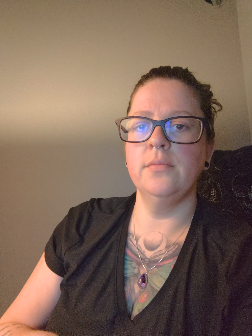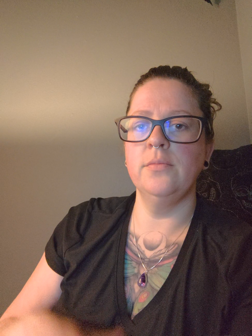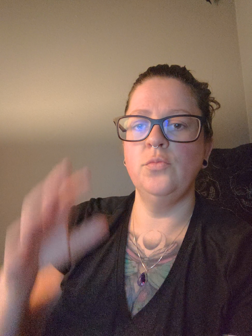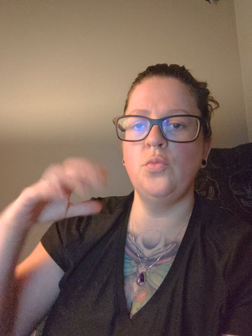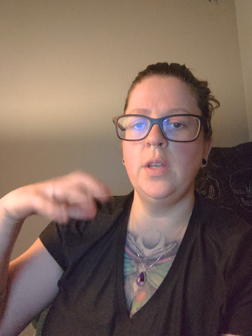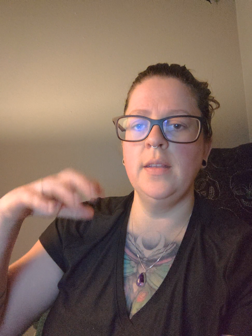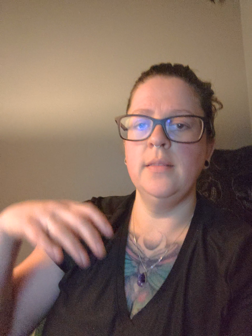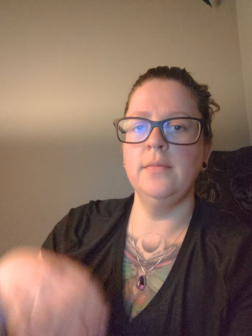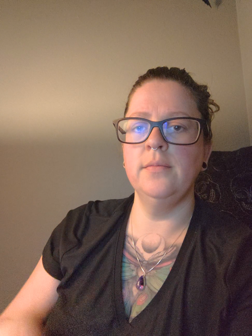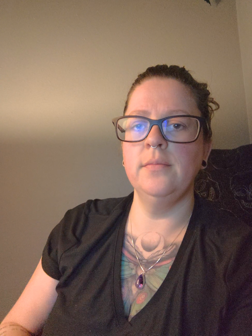rain